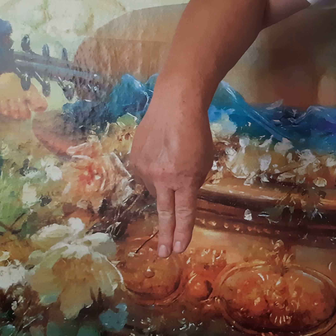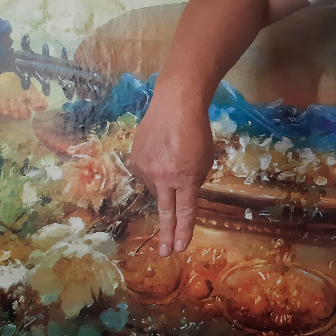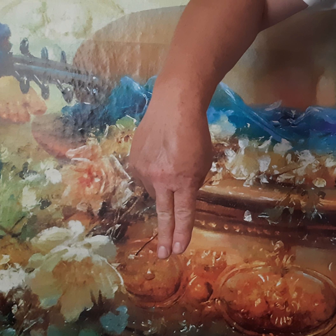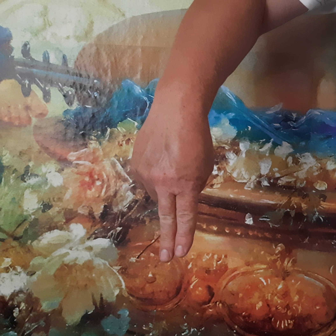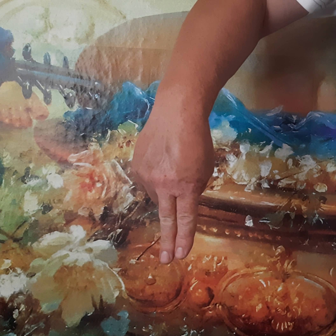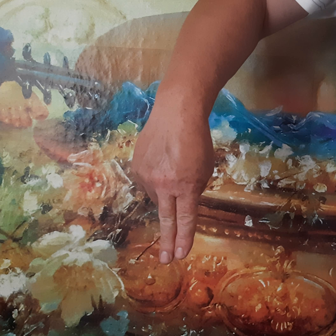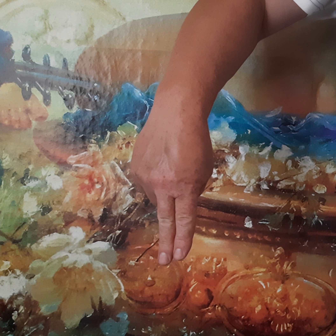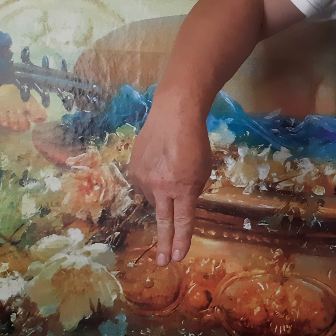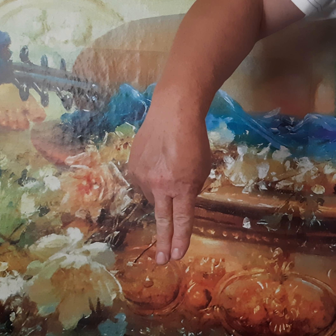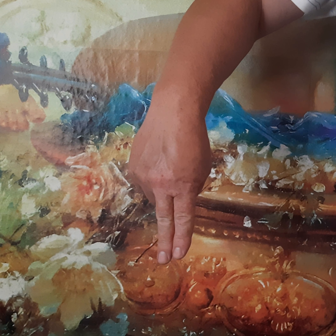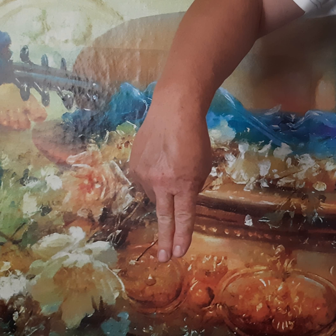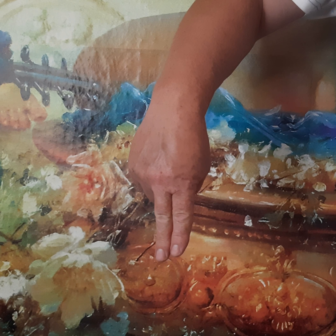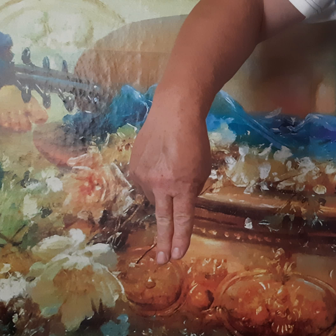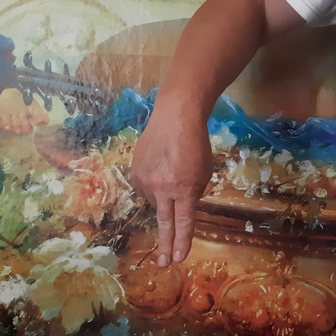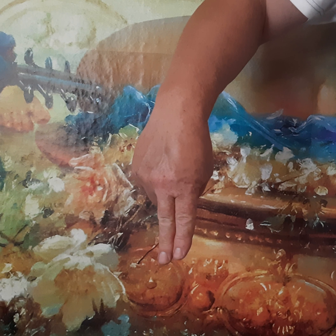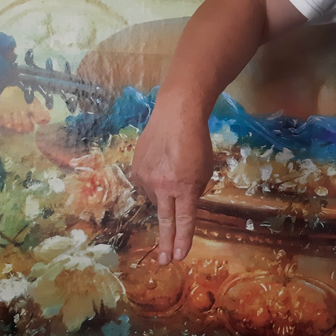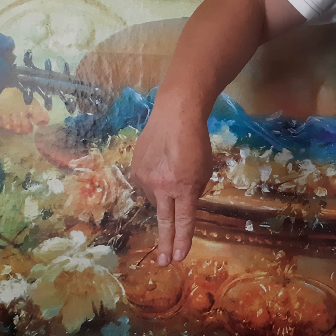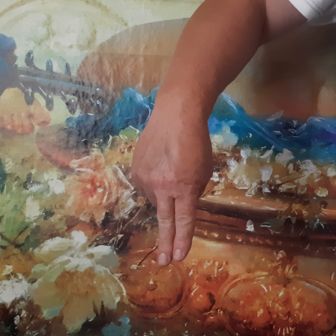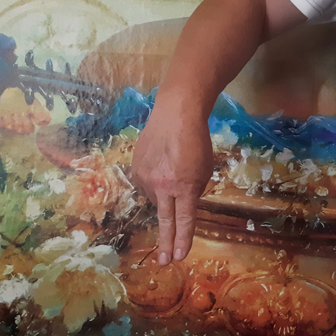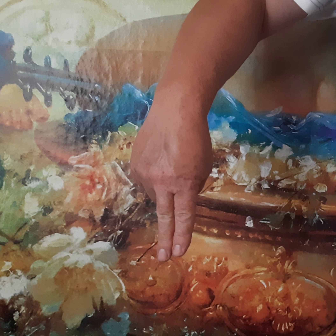П